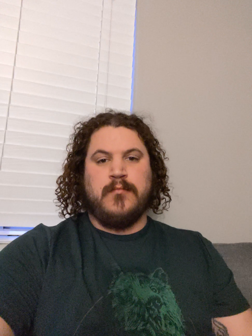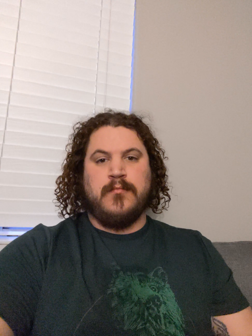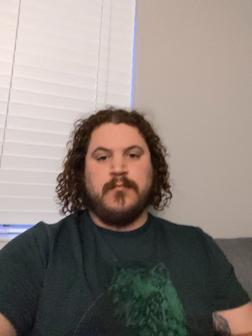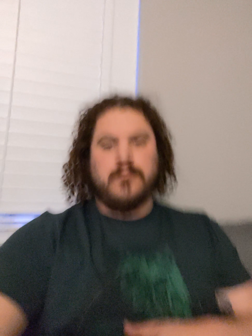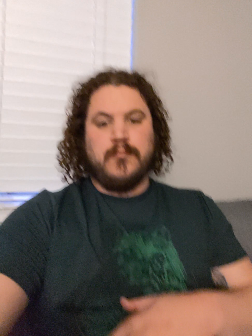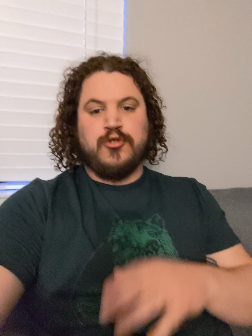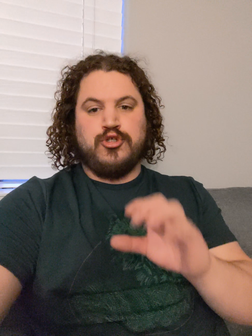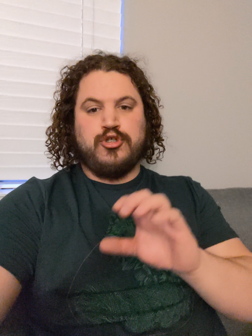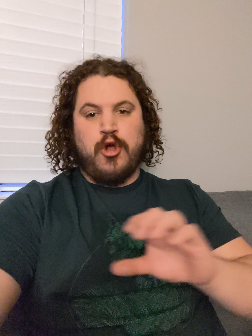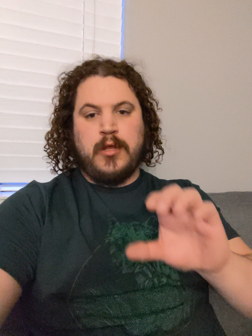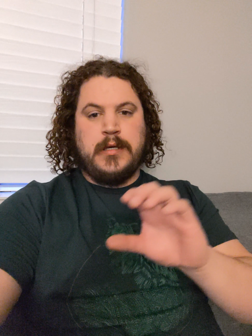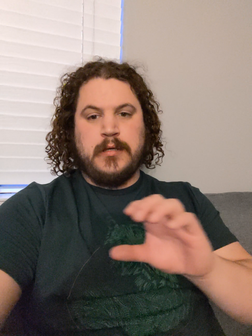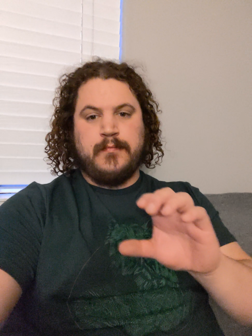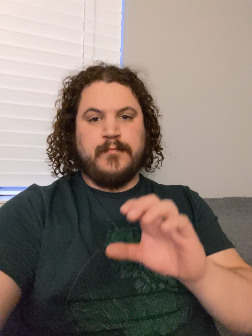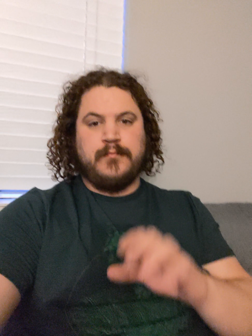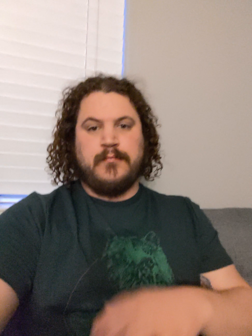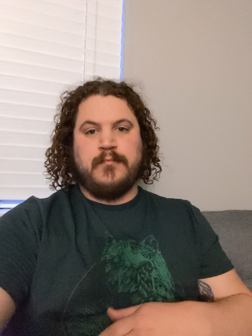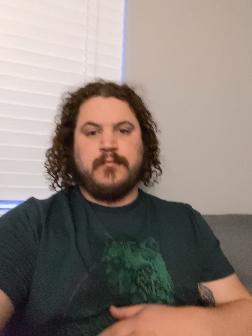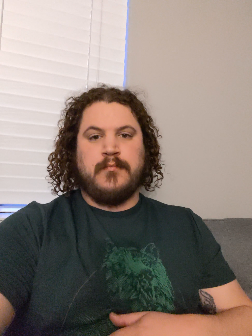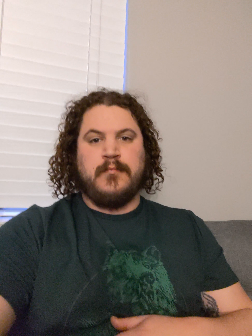chocolate